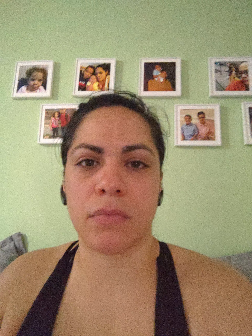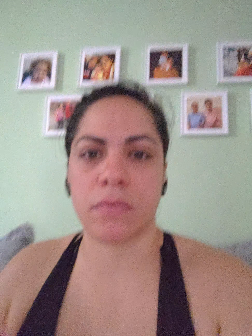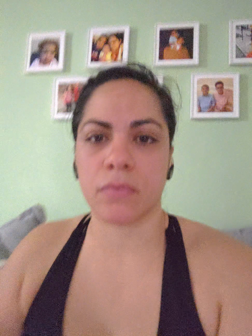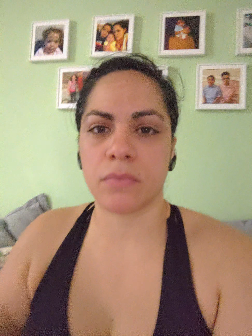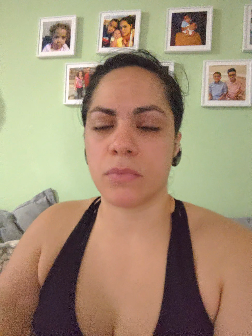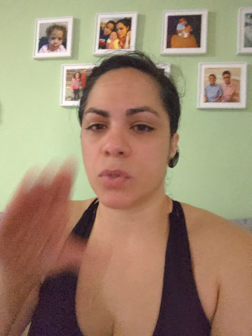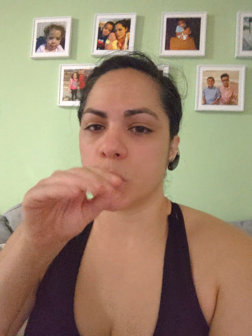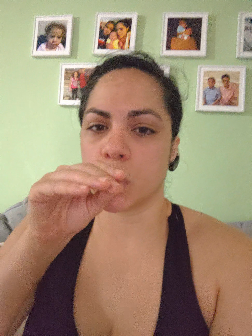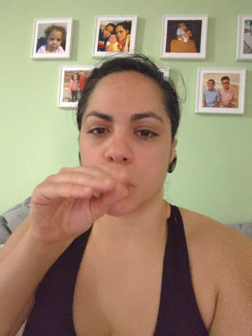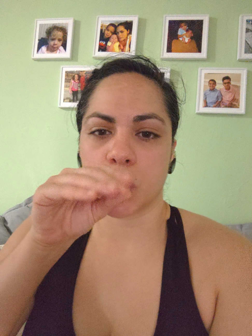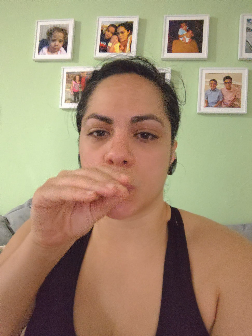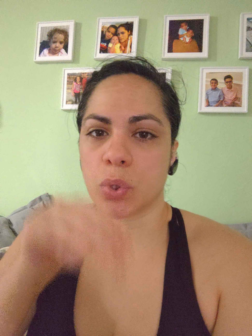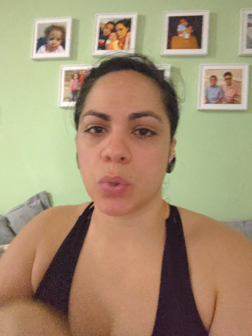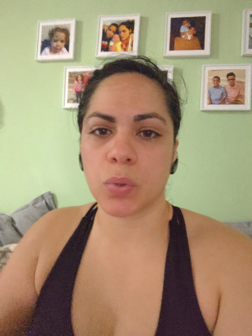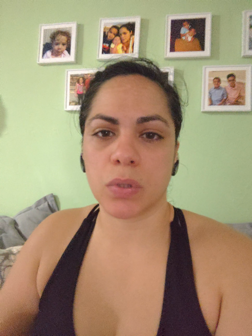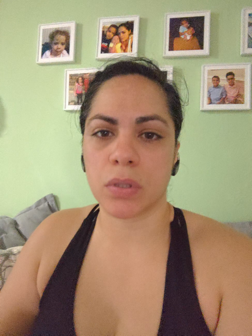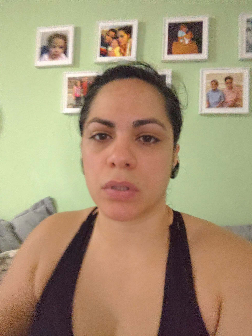goose